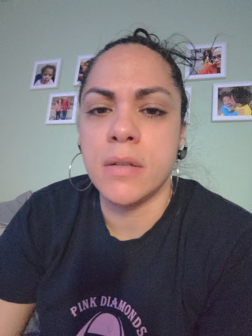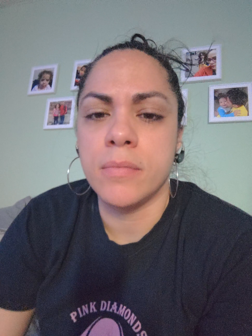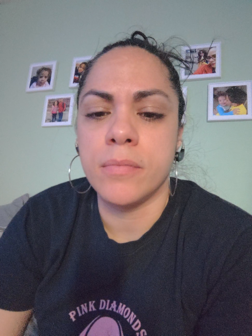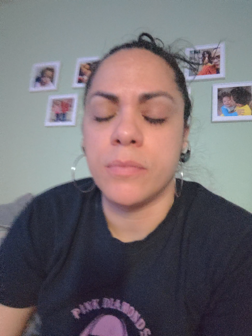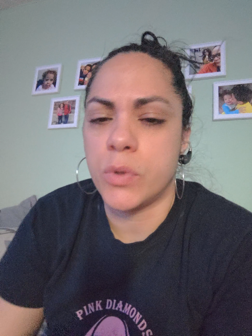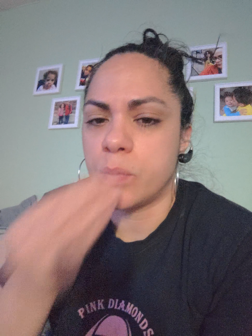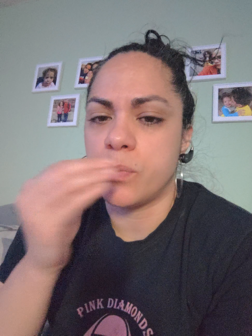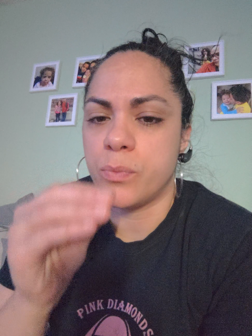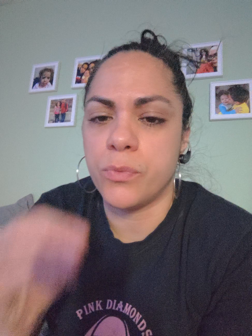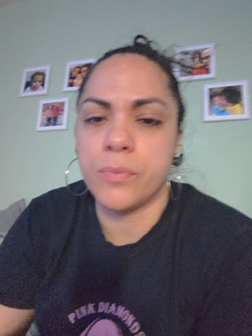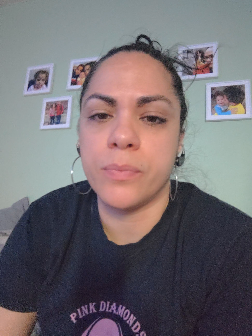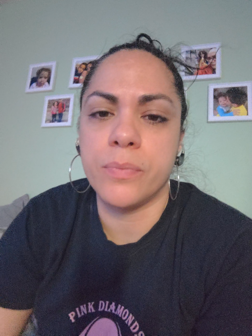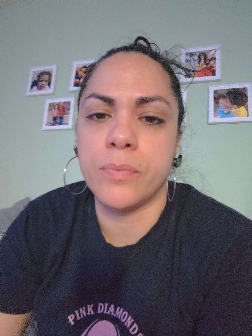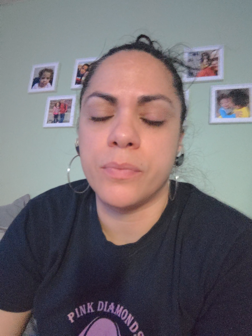kiss